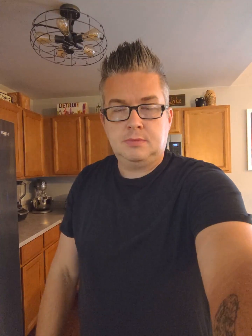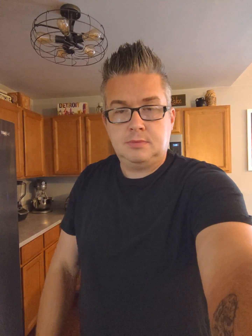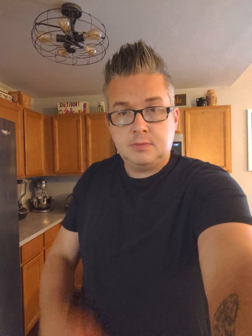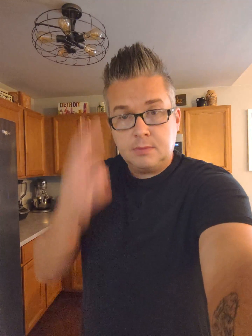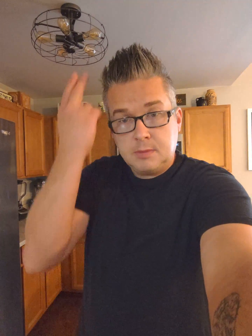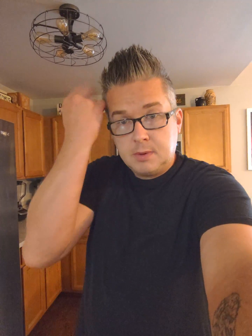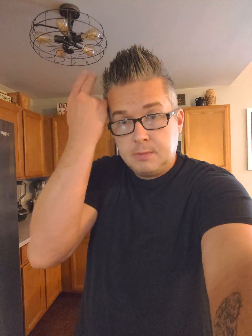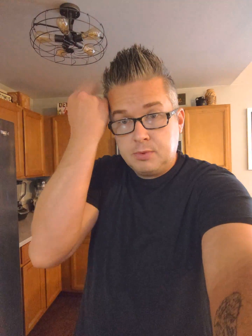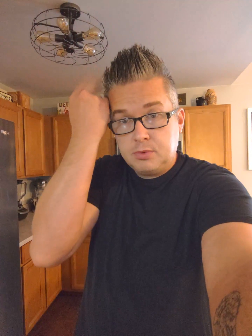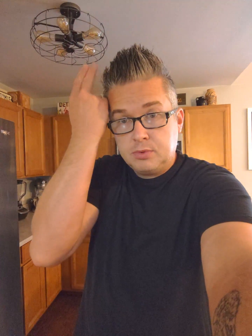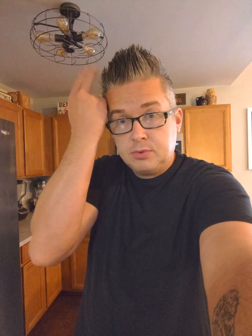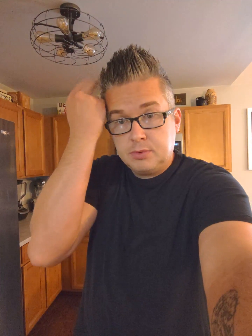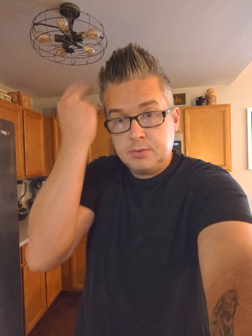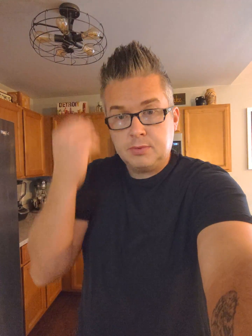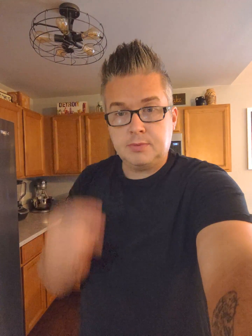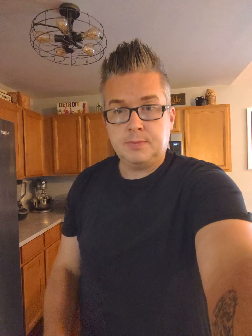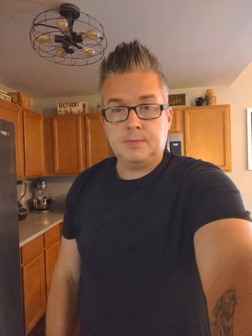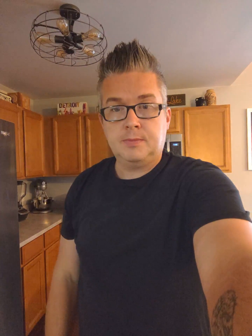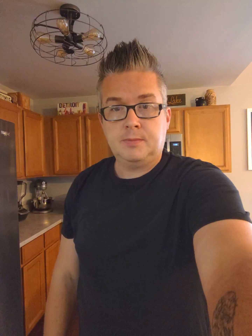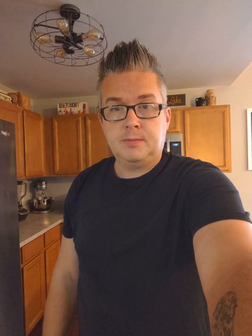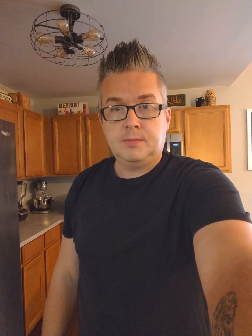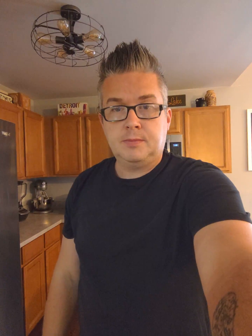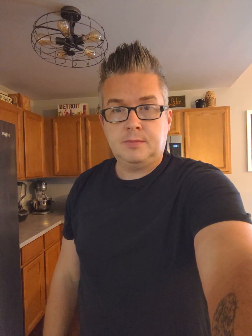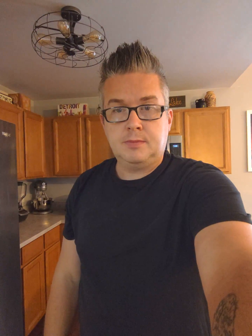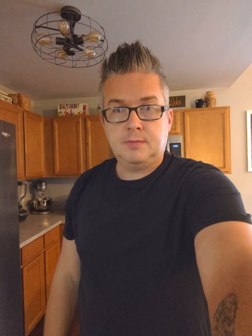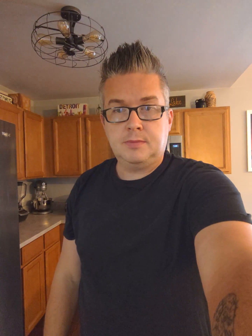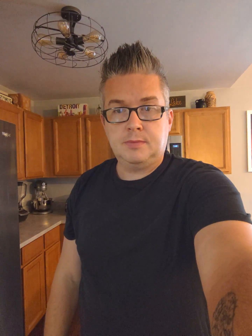bunny